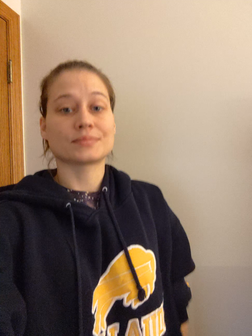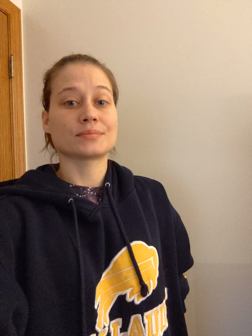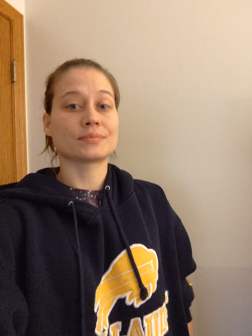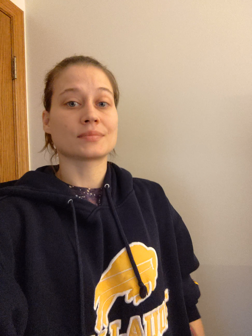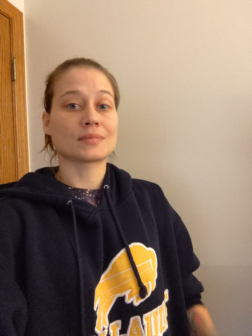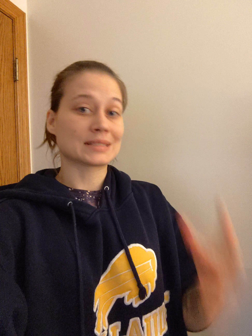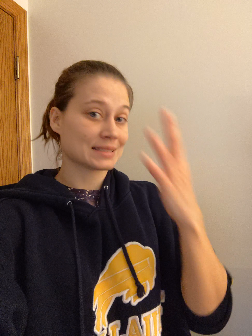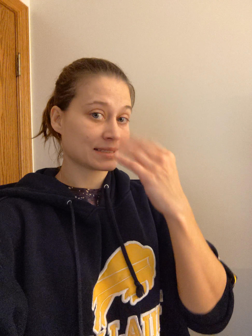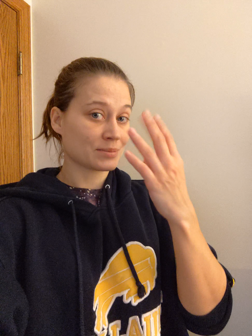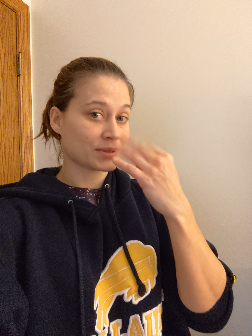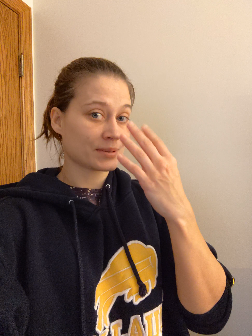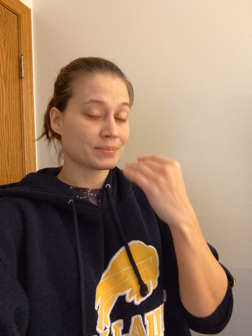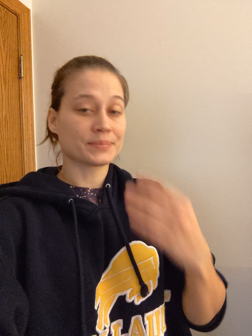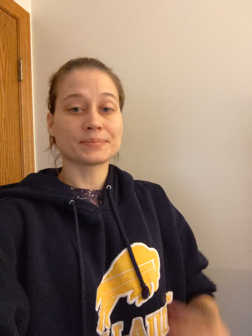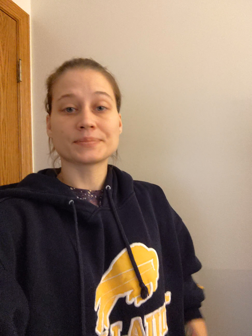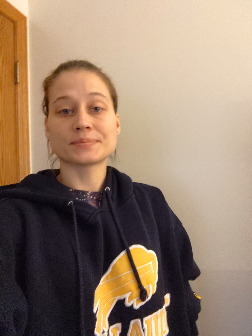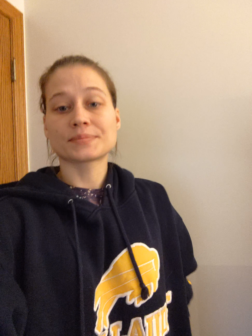sleepy